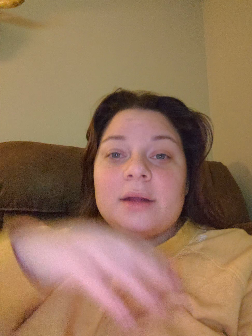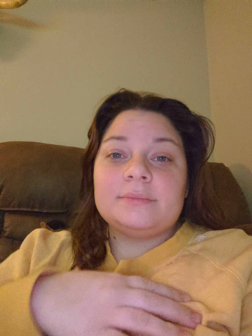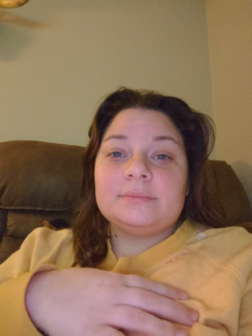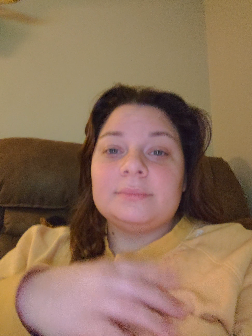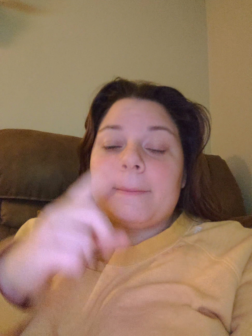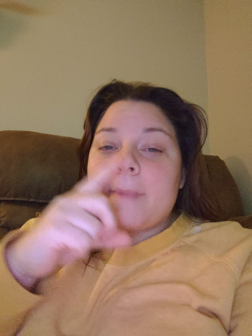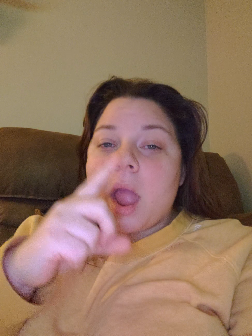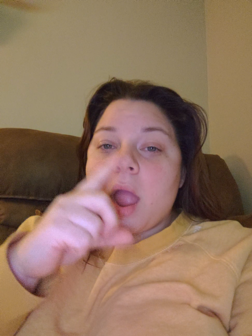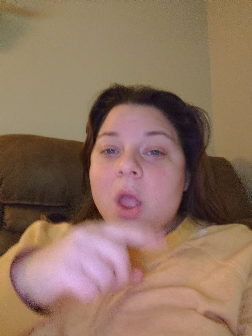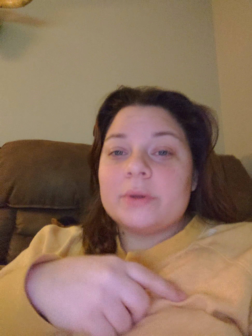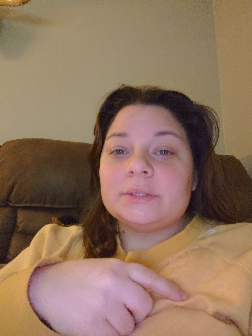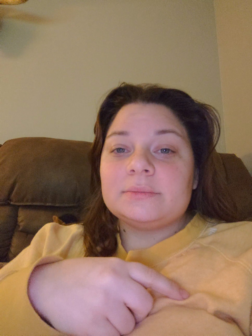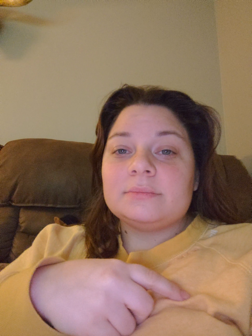mouse